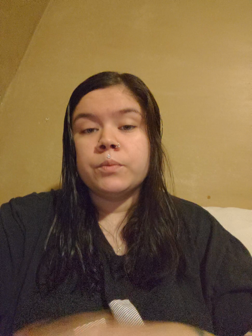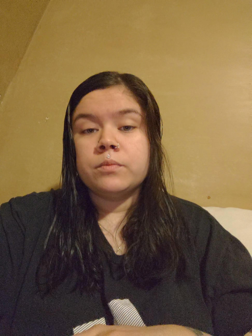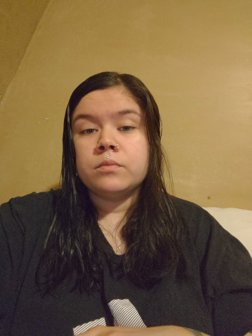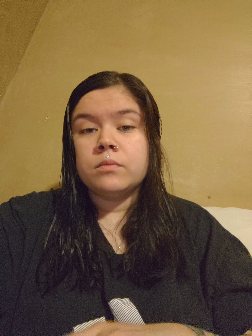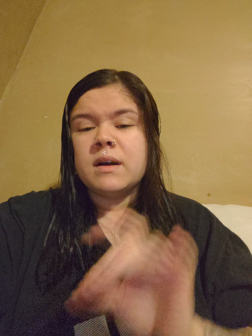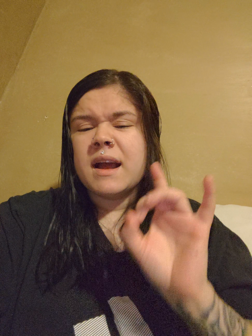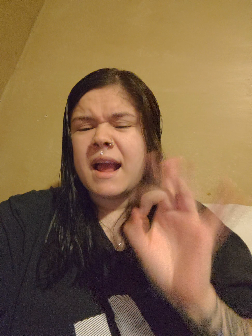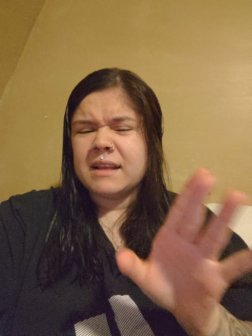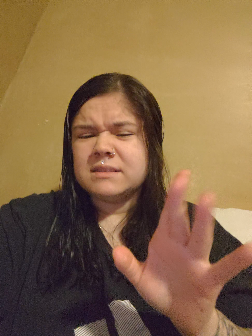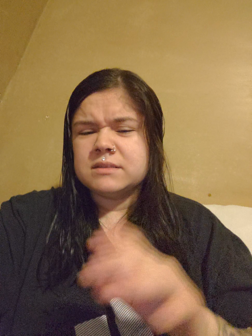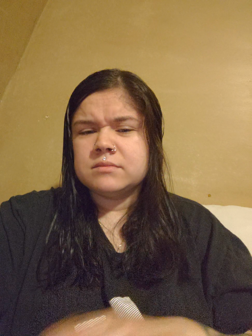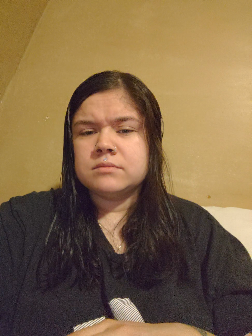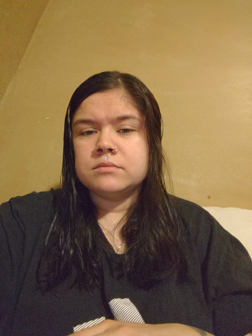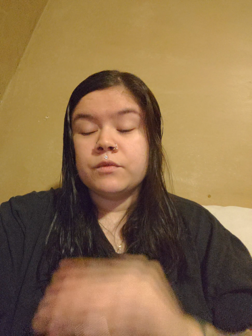hate